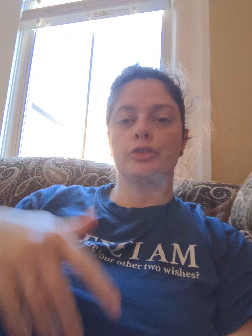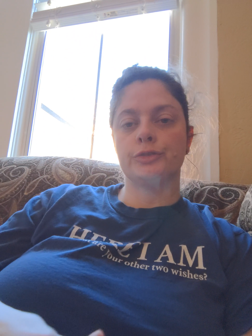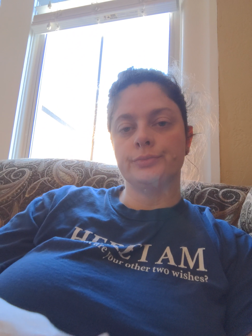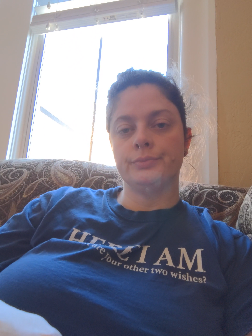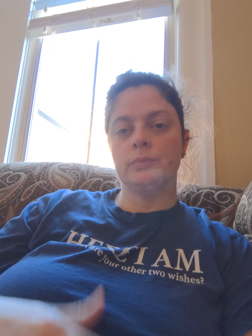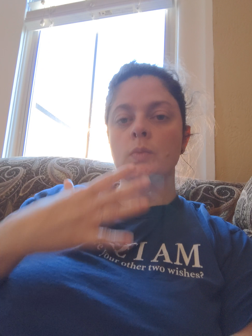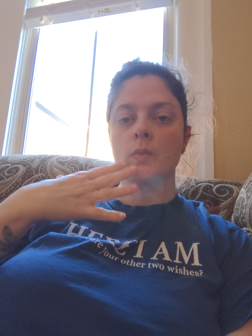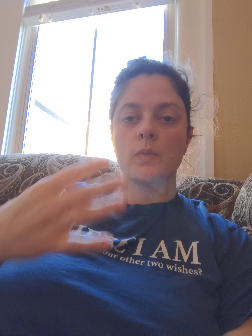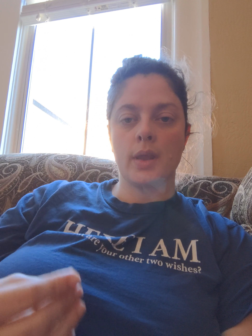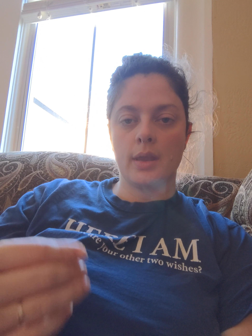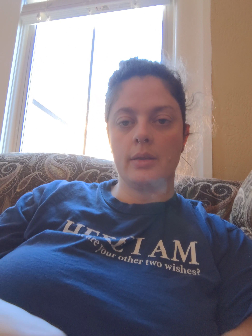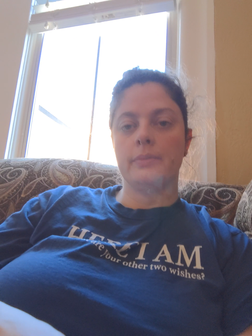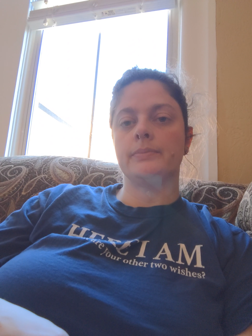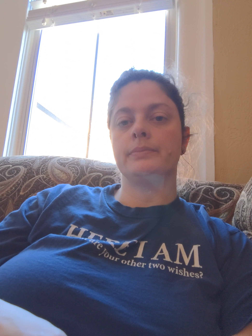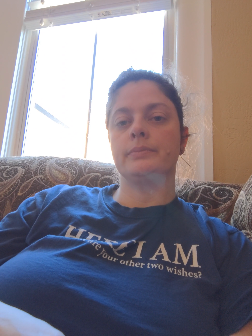wet